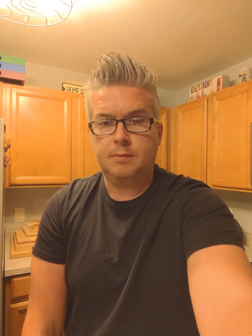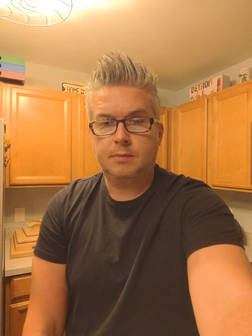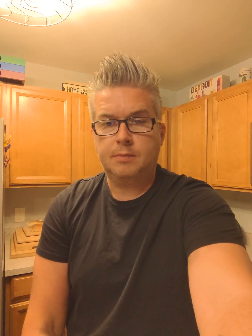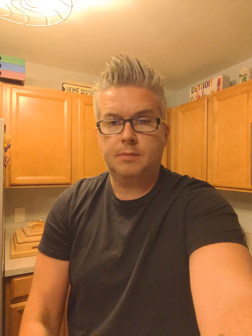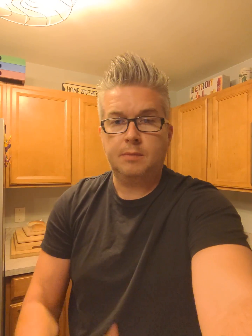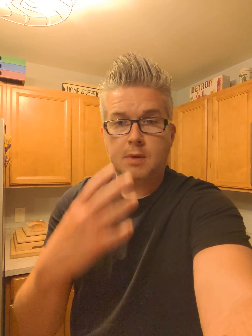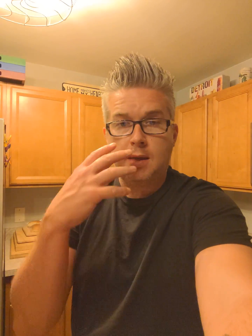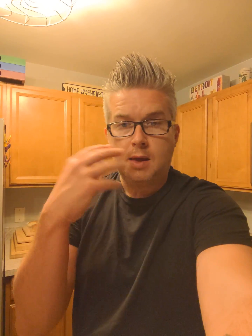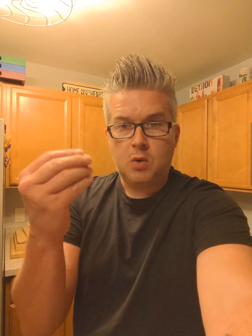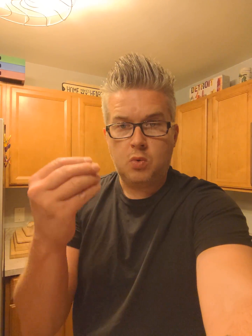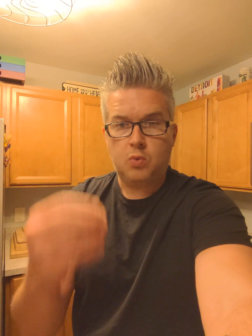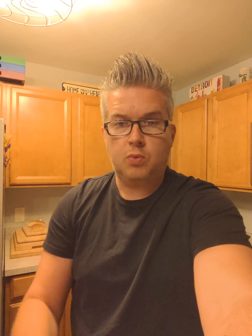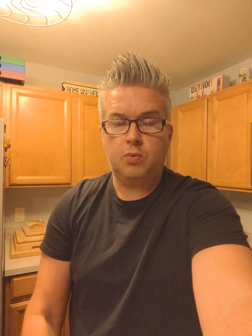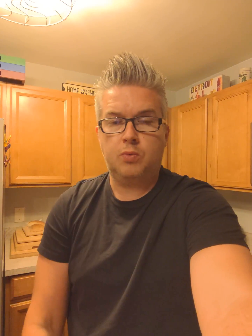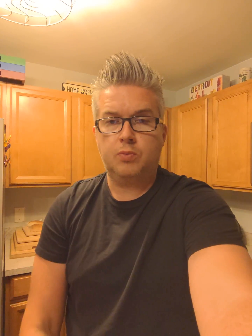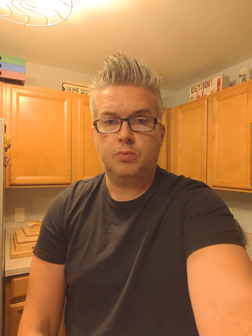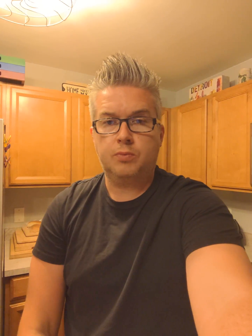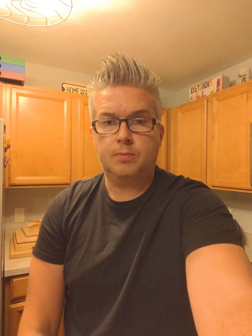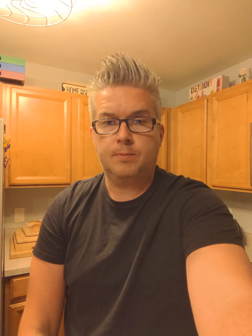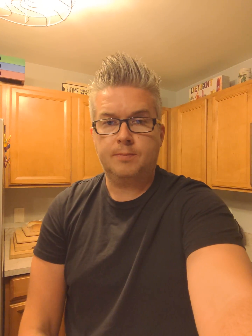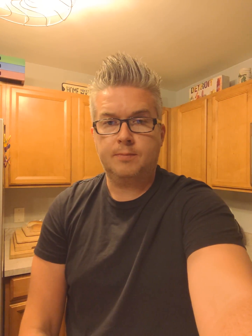got to